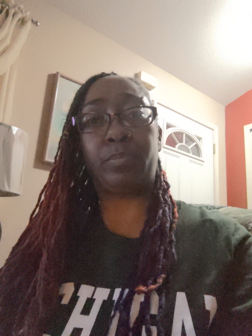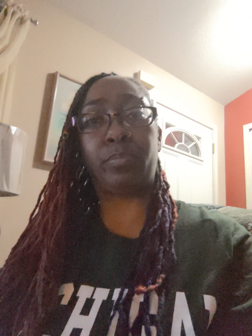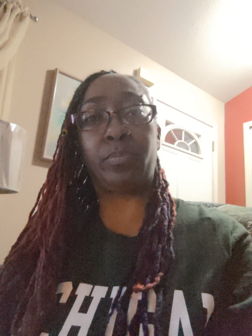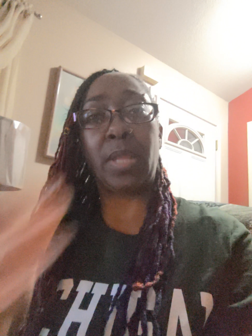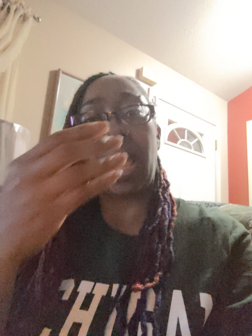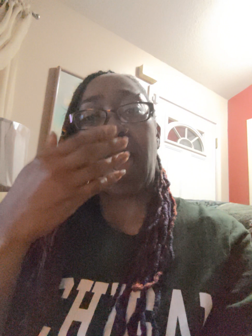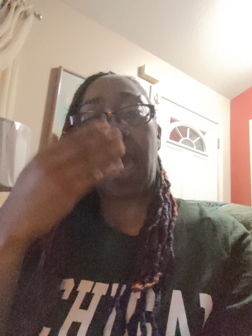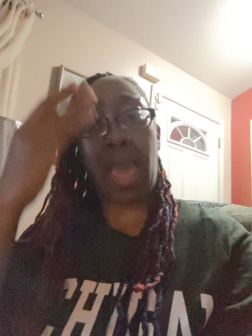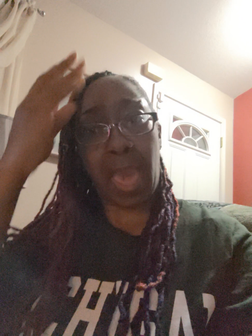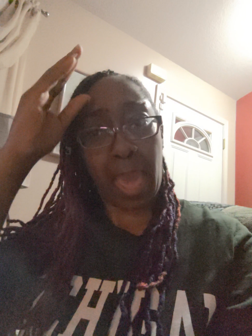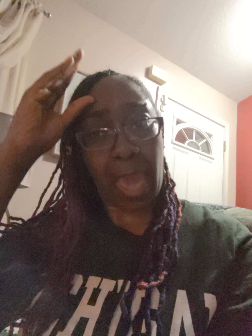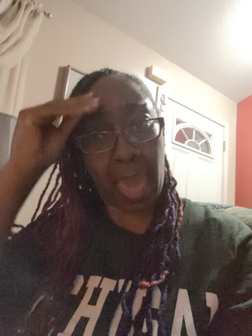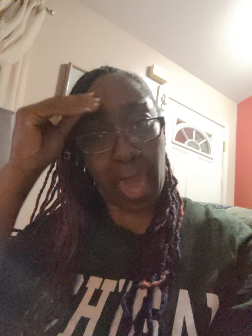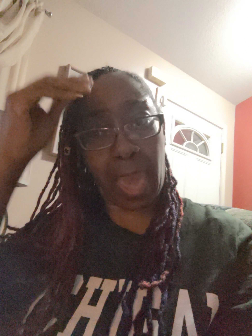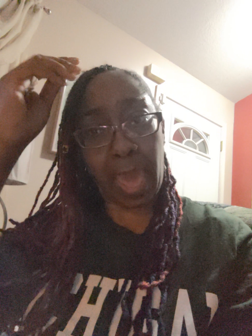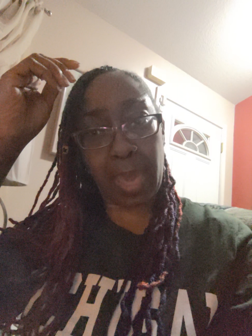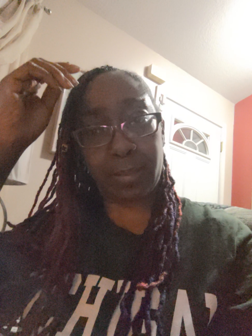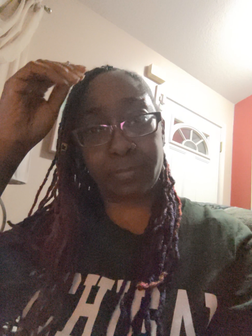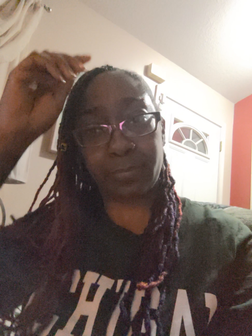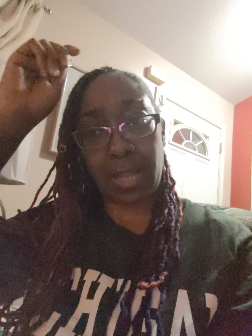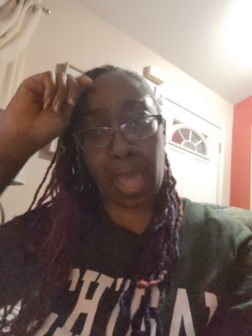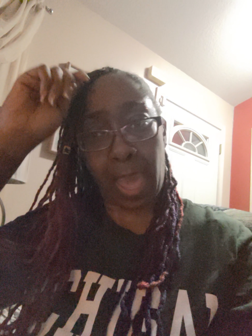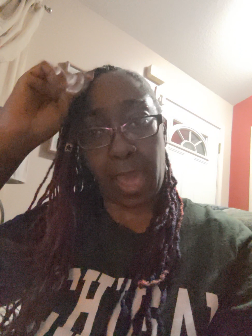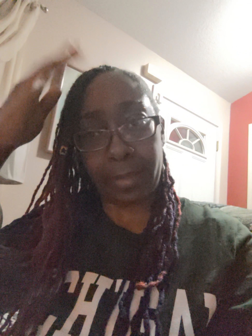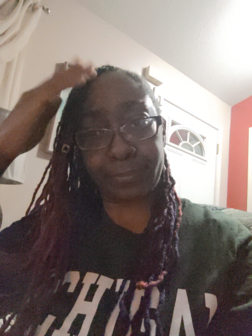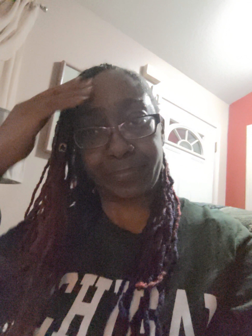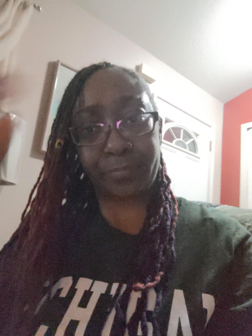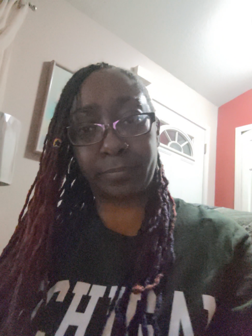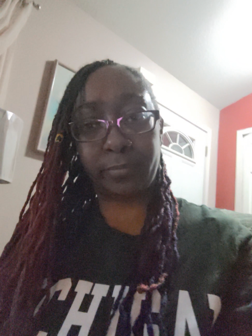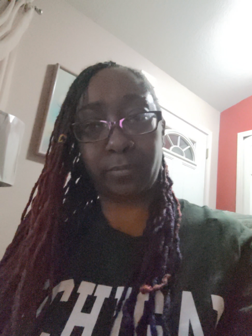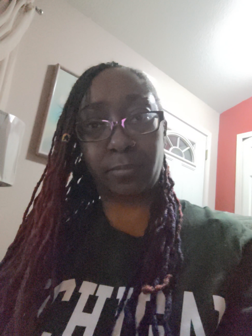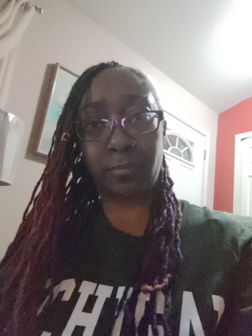hat